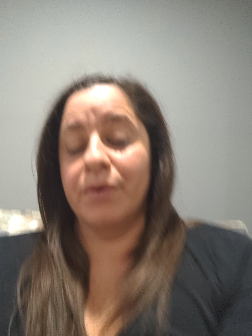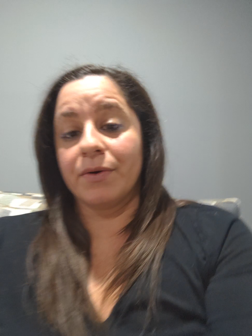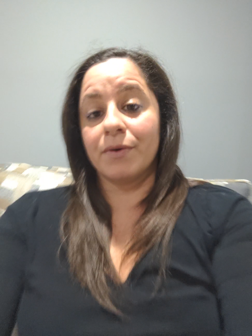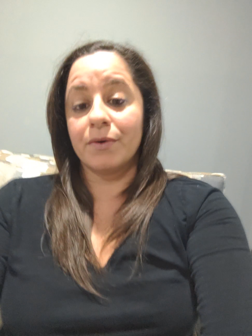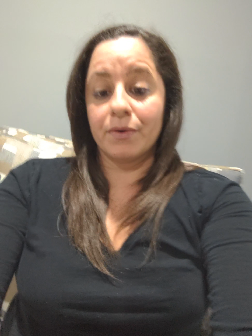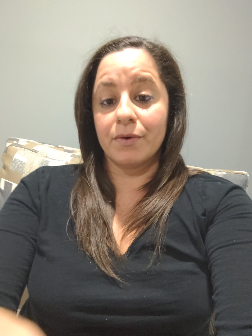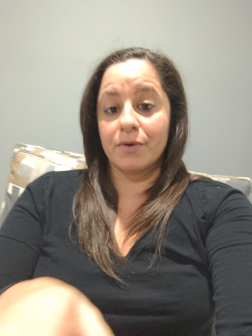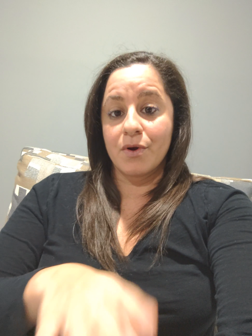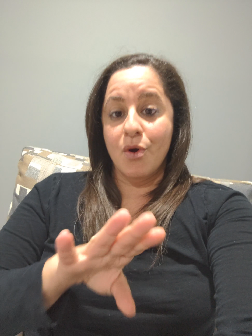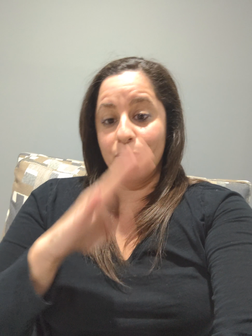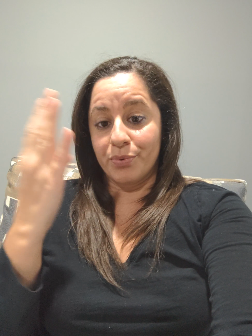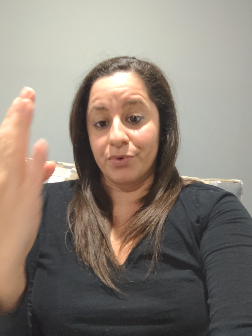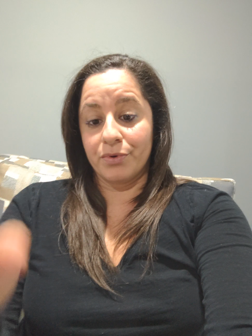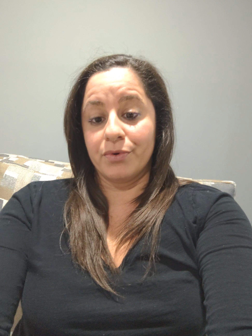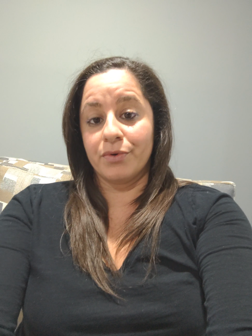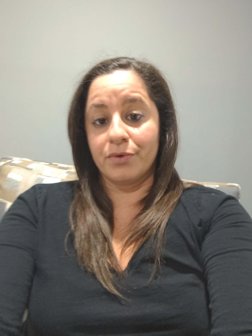open